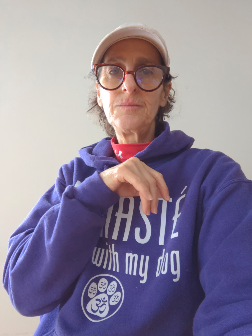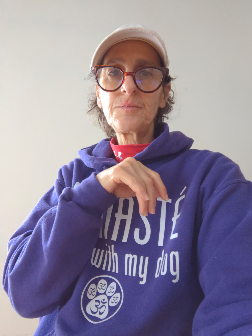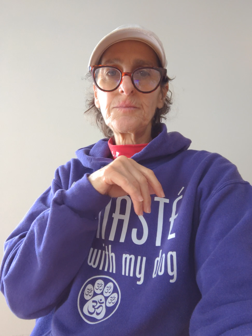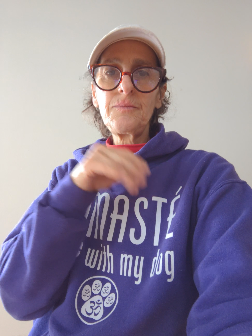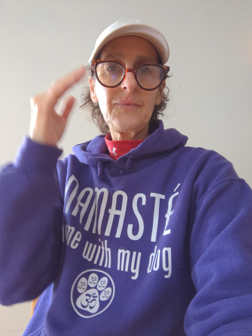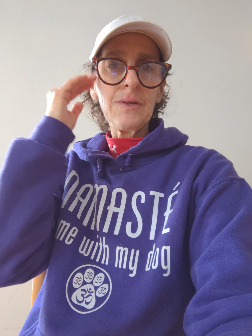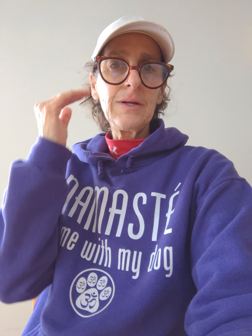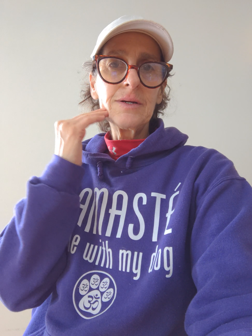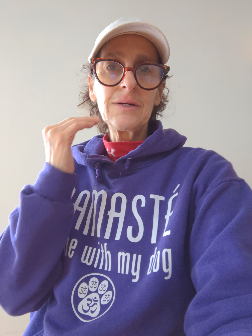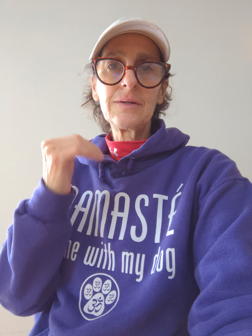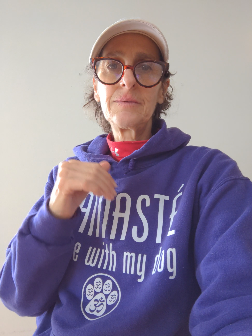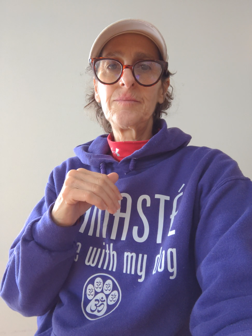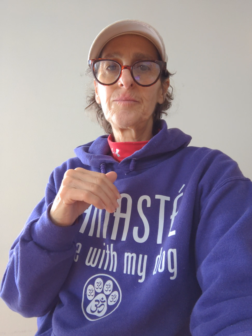head